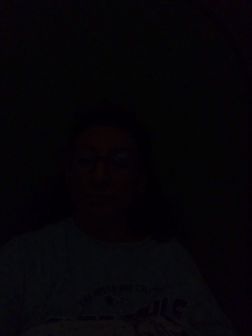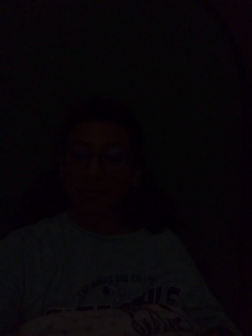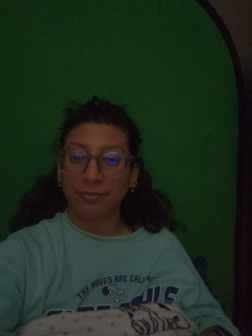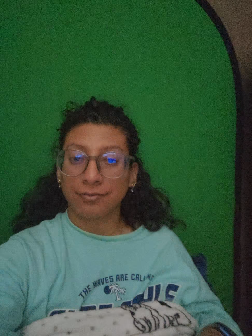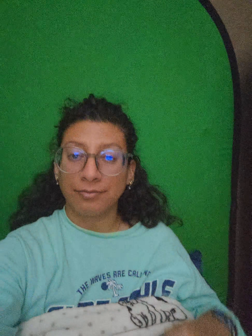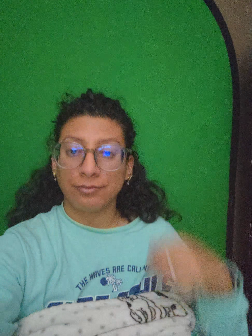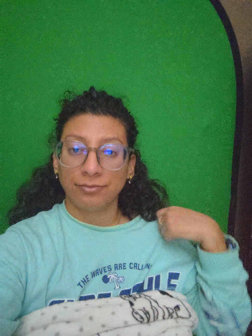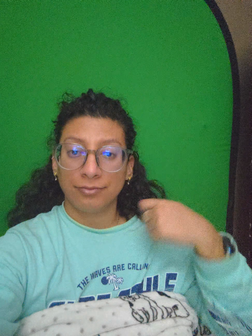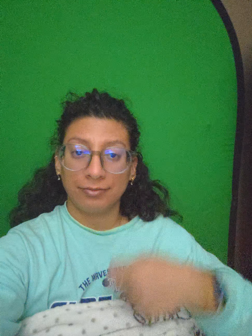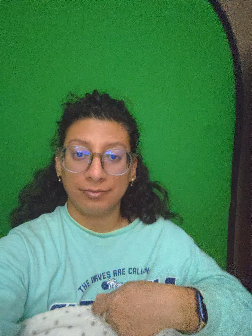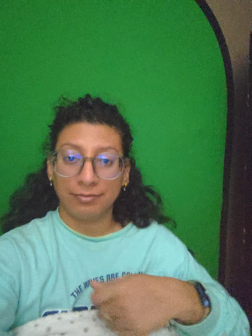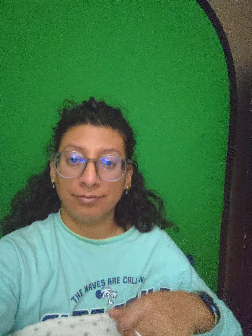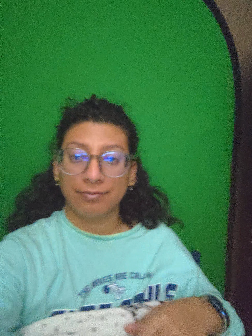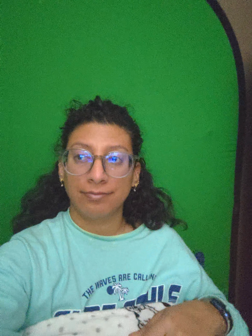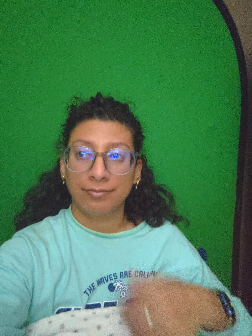jacket